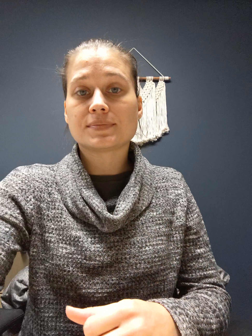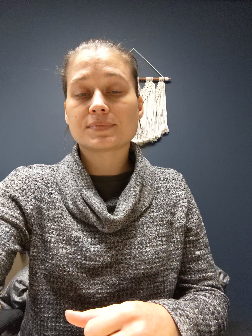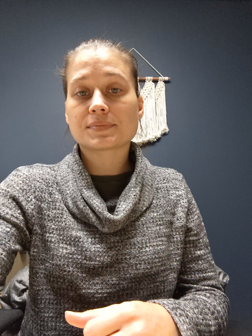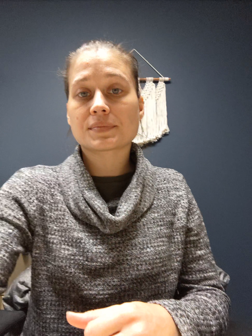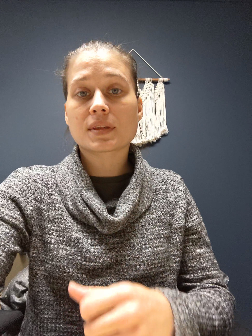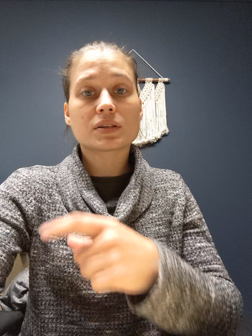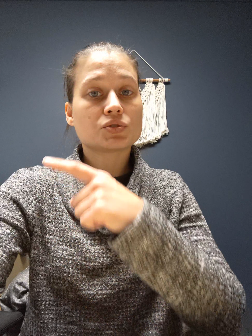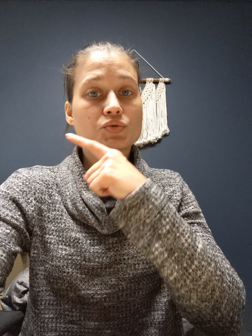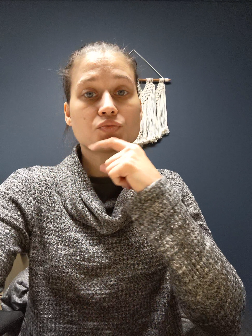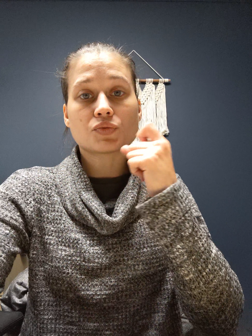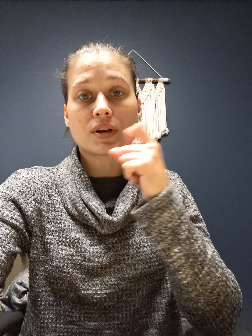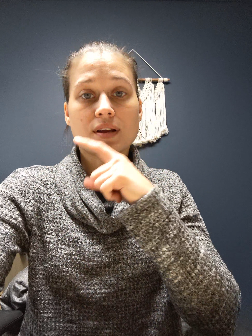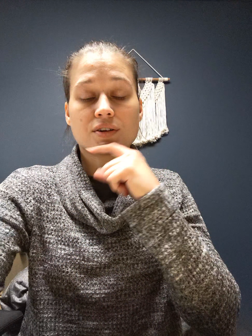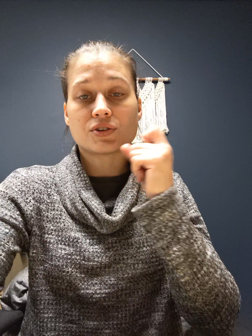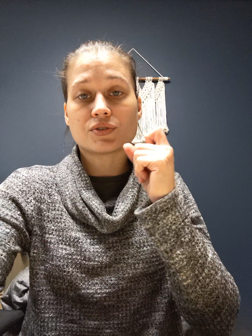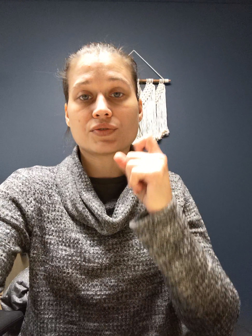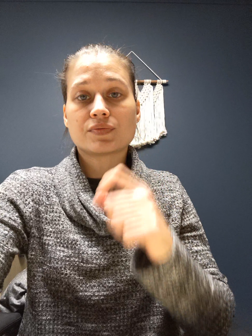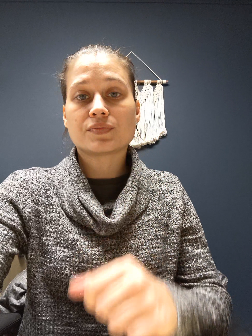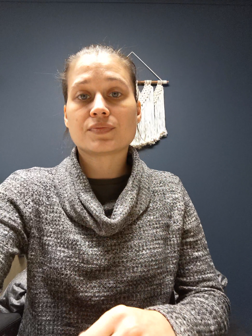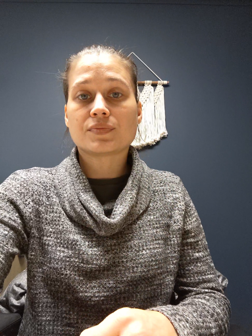dryer